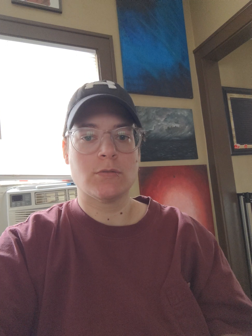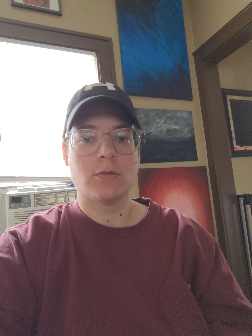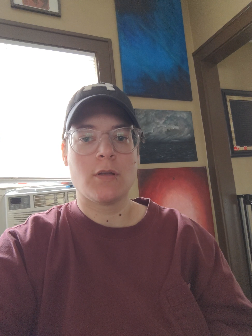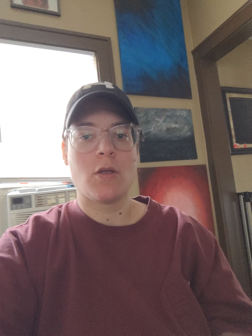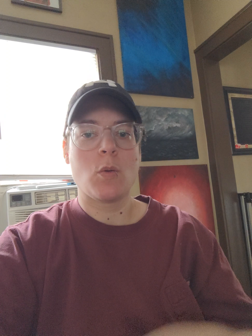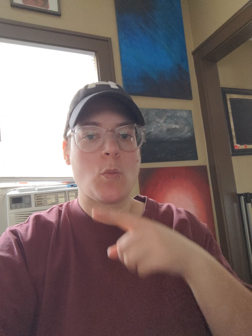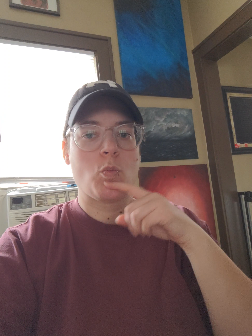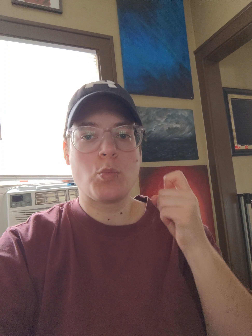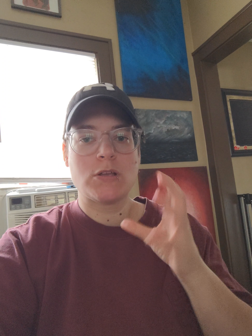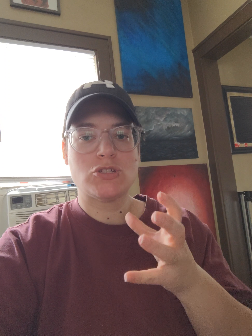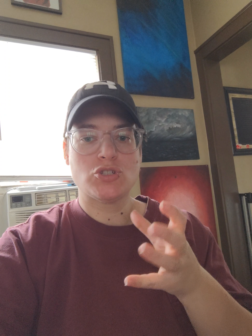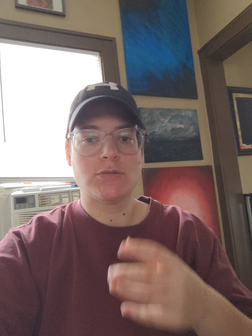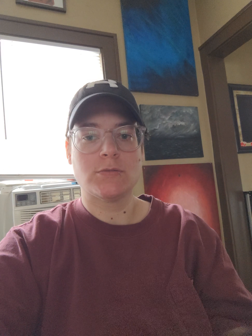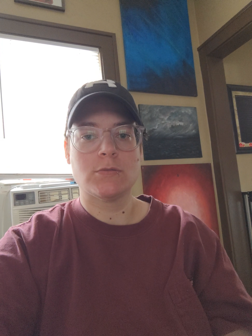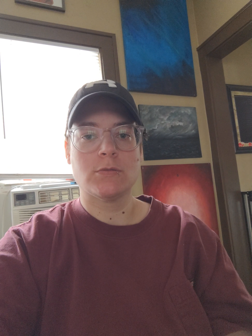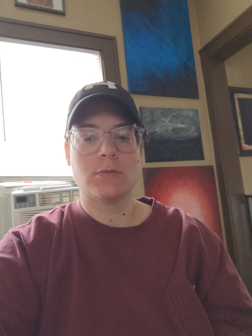dryer